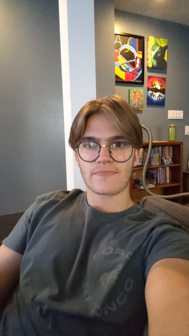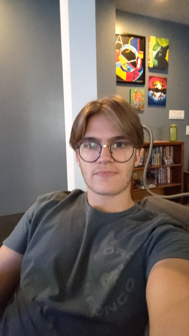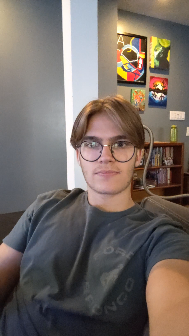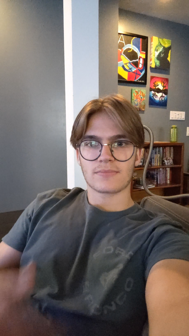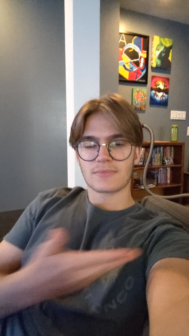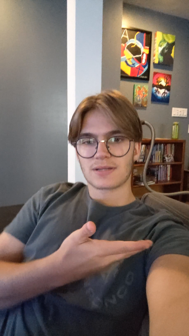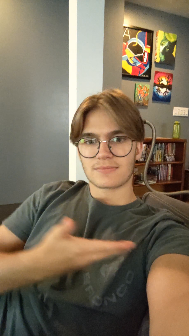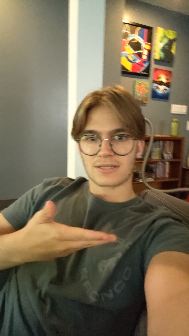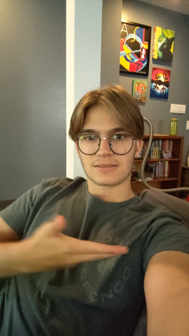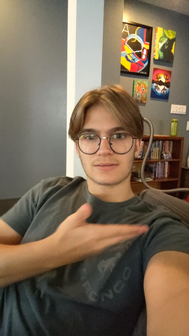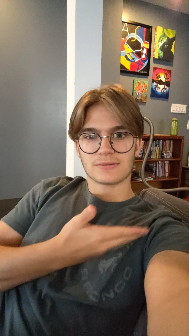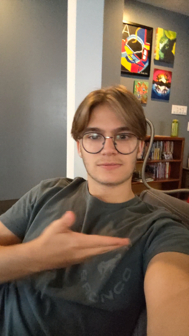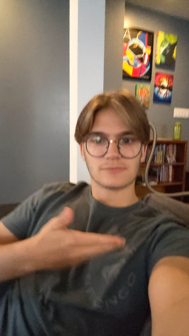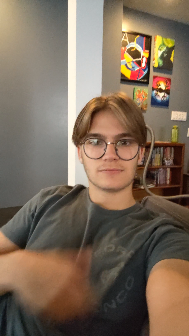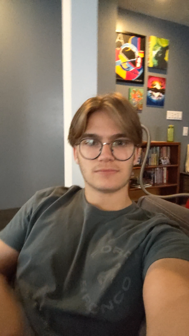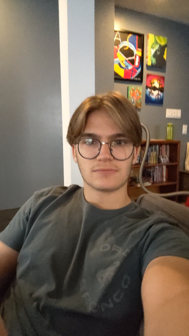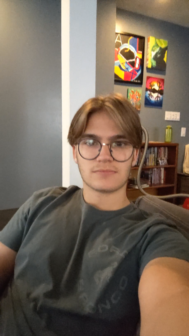baby